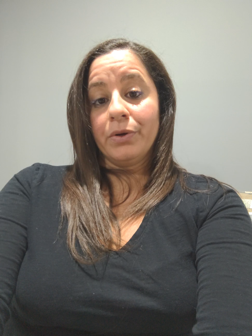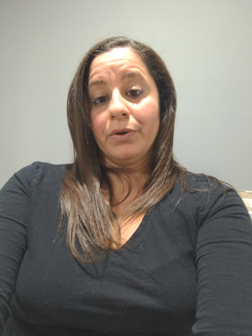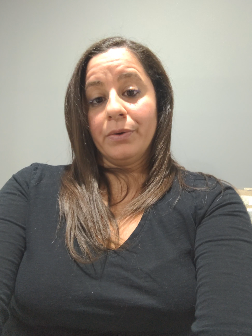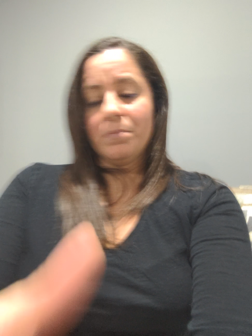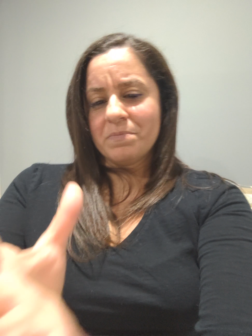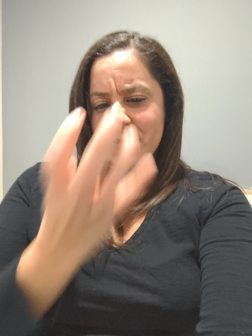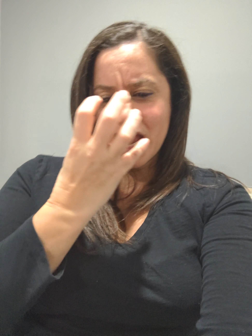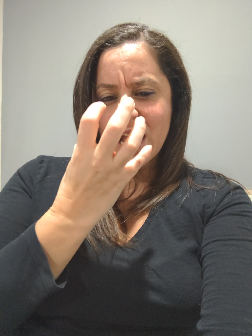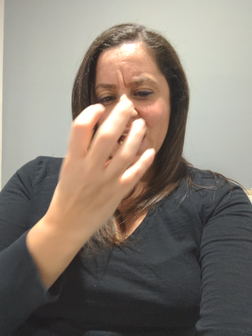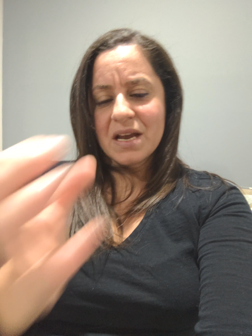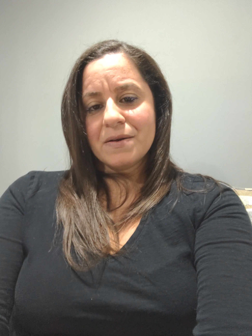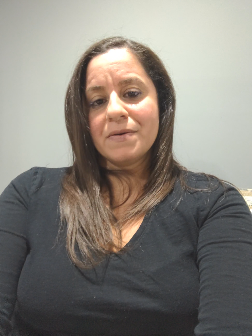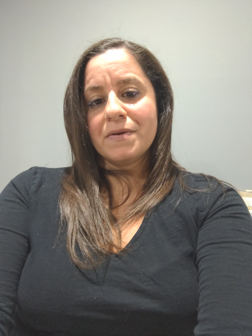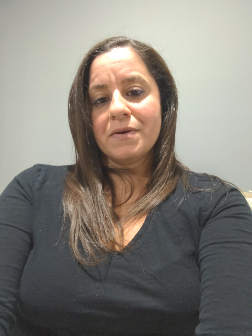mad